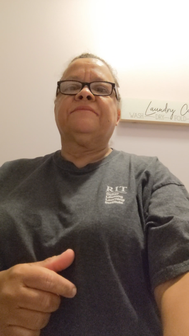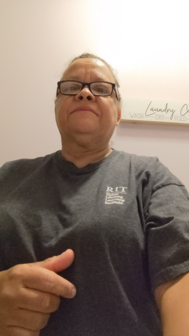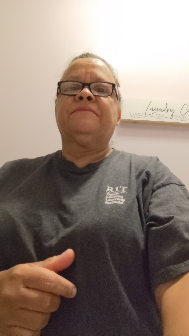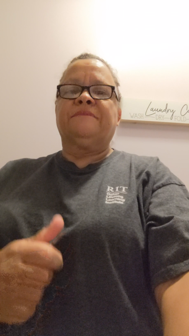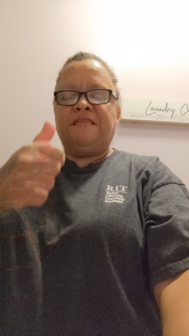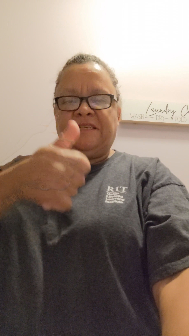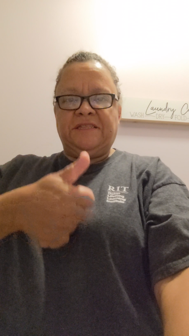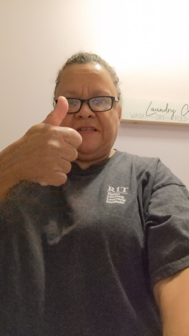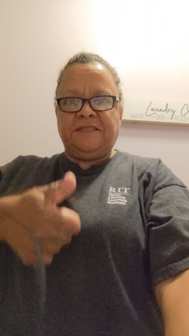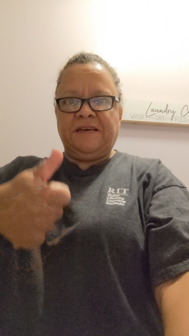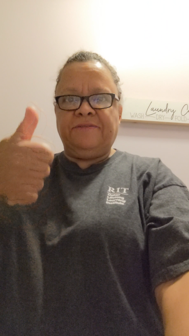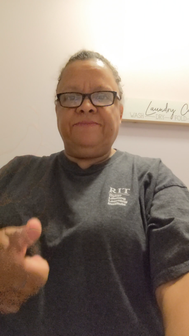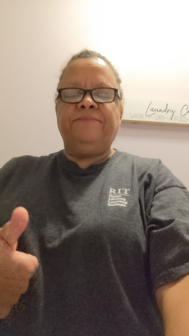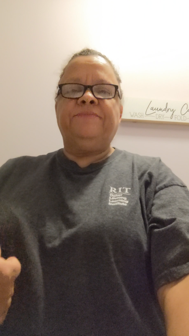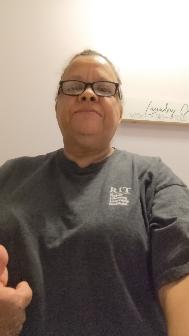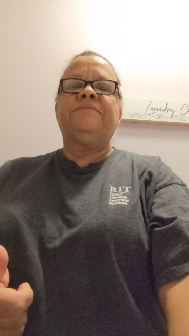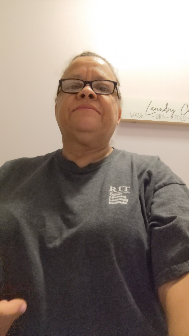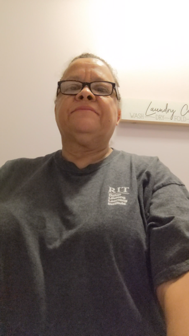each